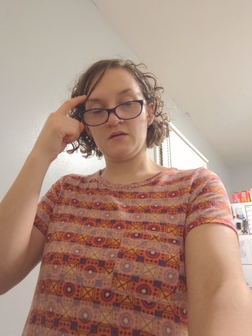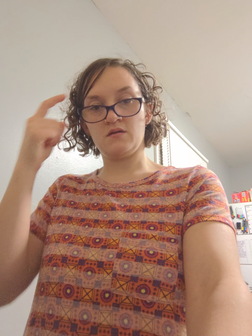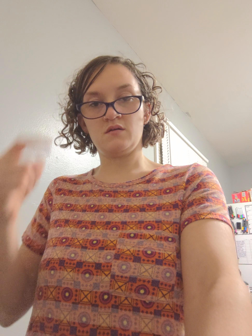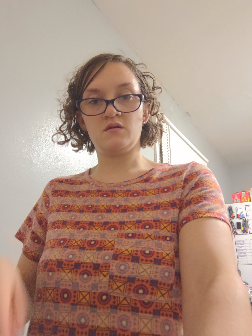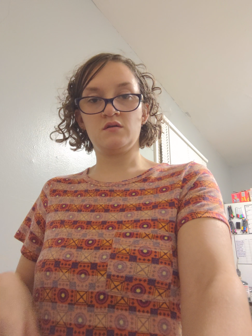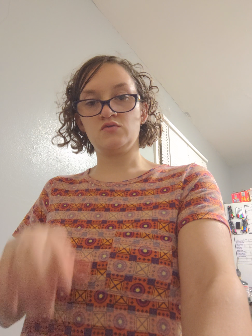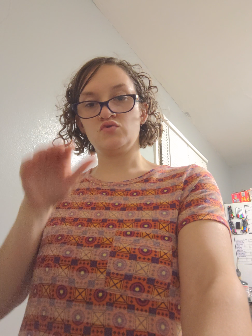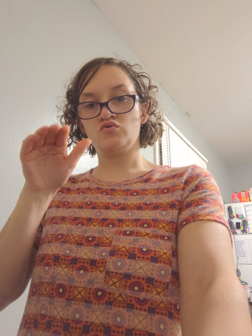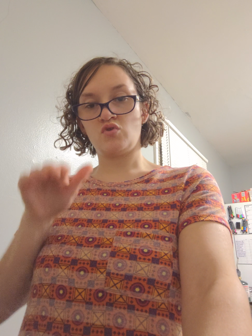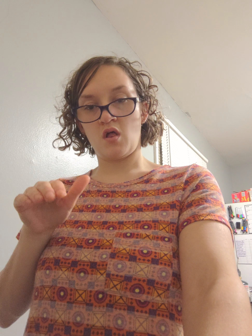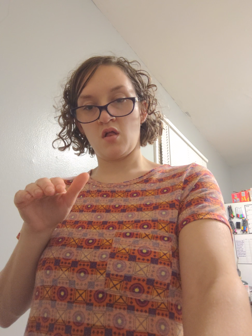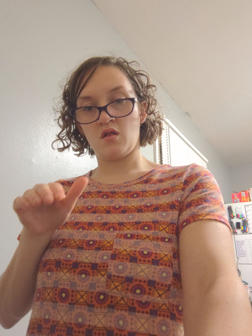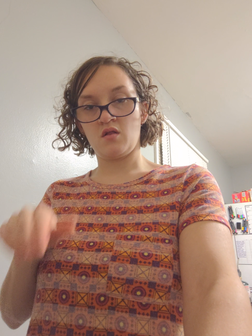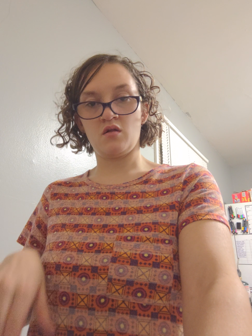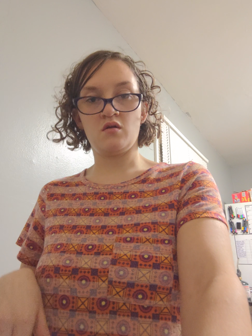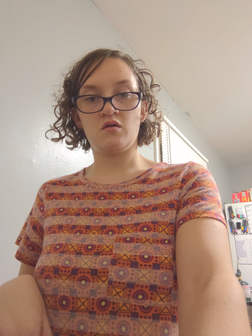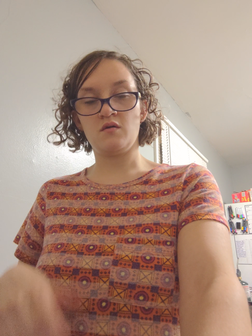child